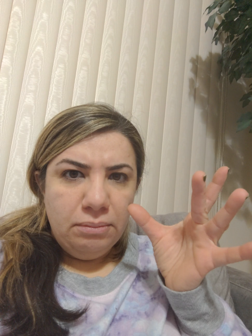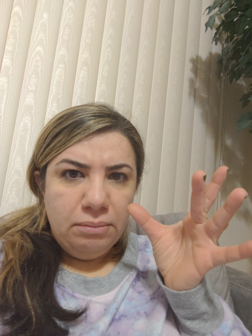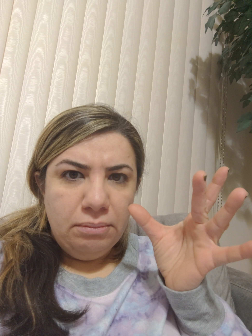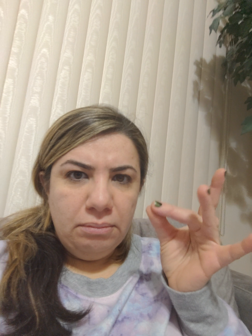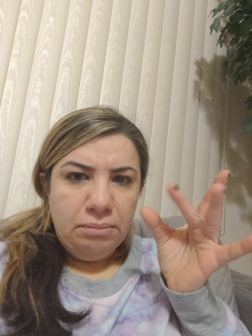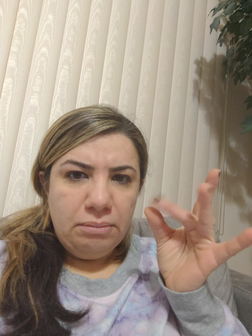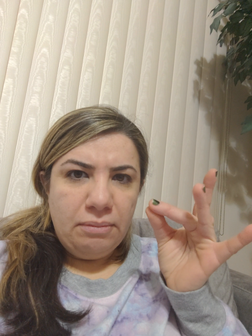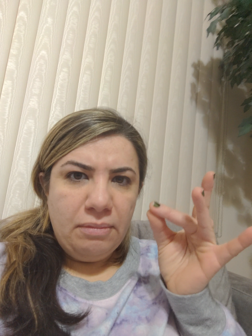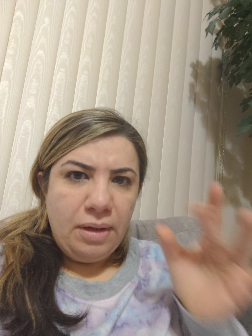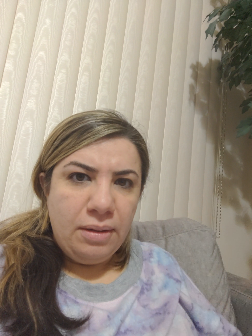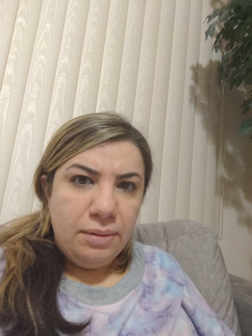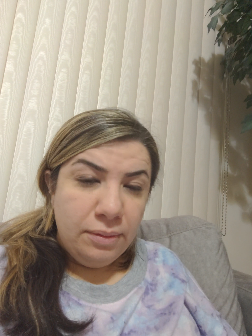sticky